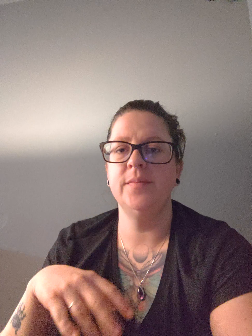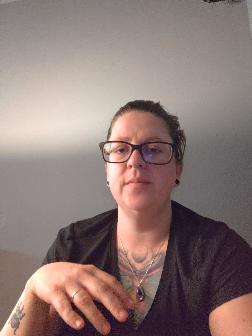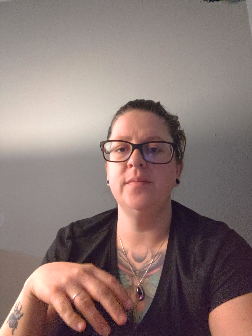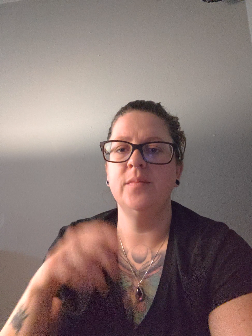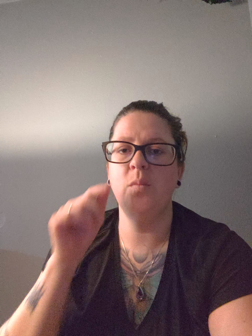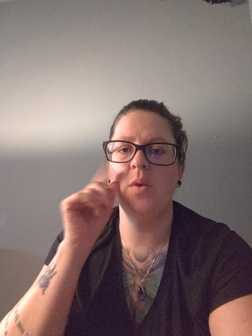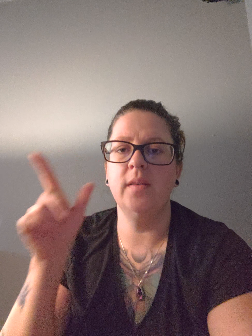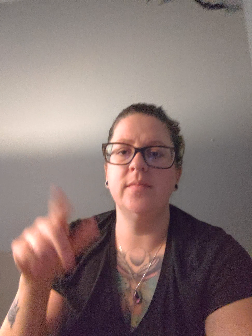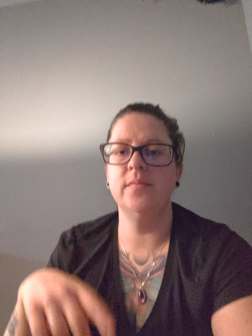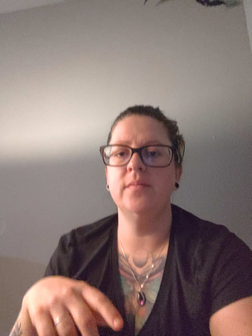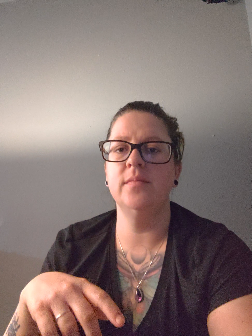awake